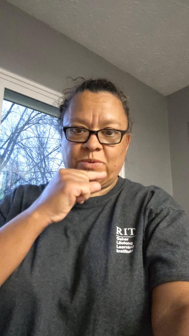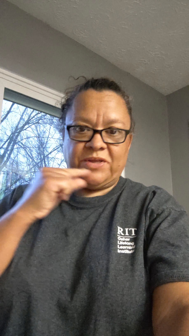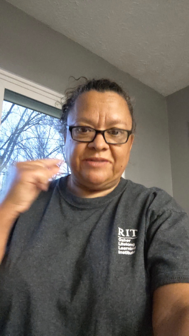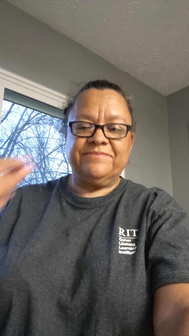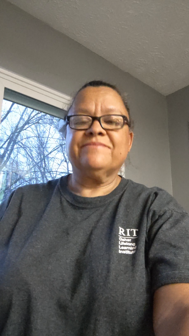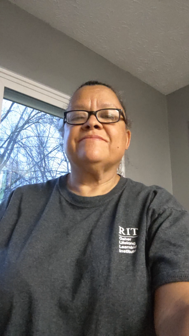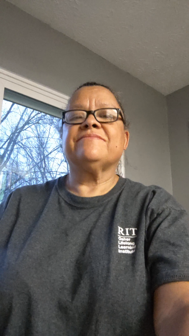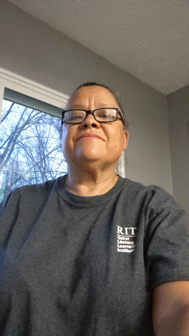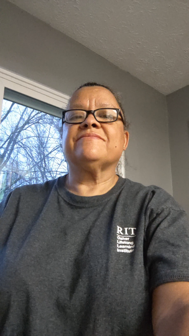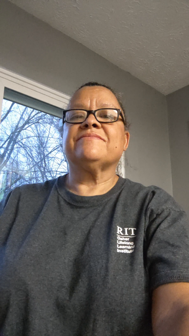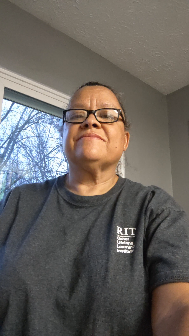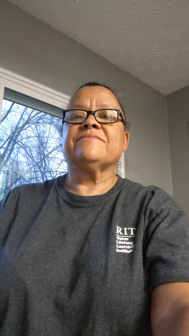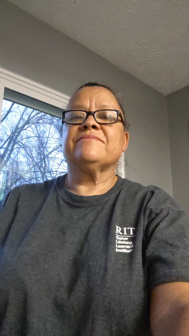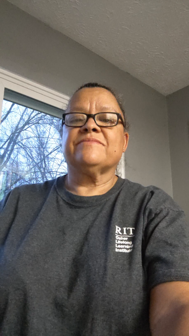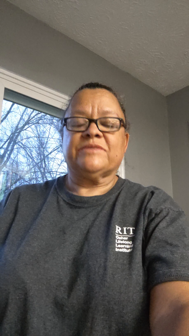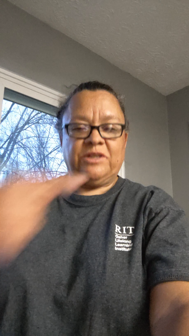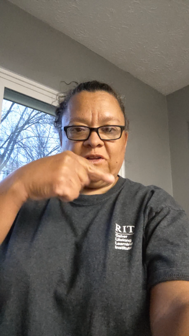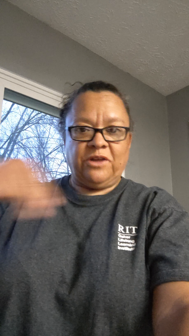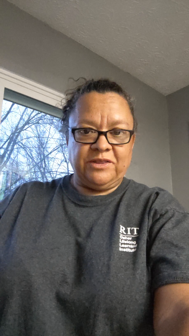cut